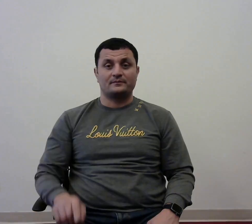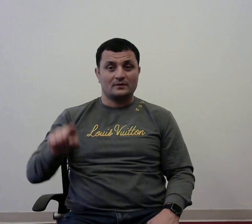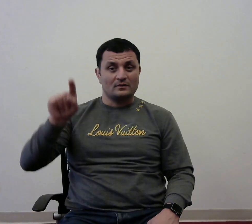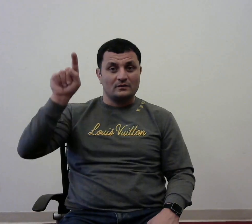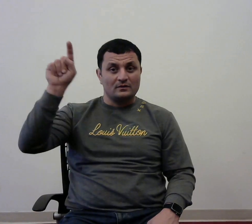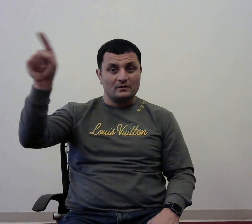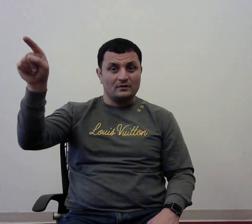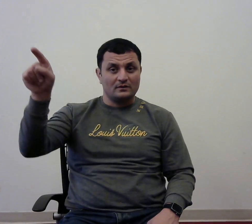O